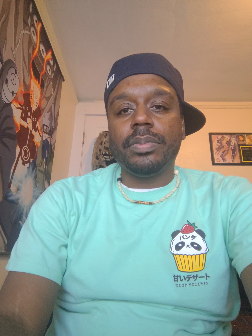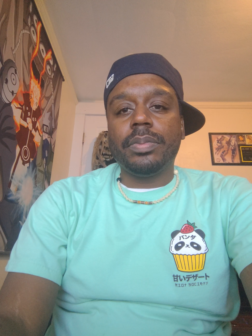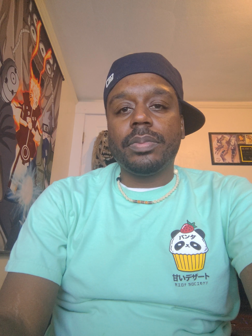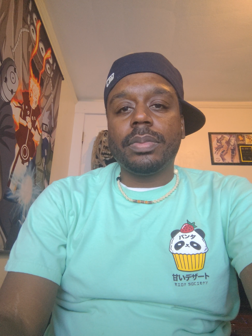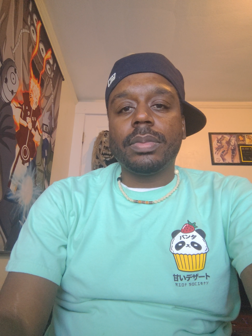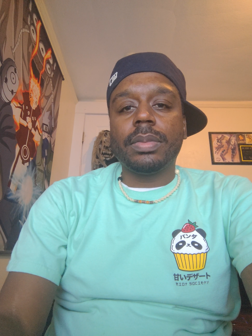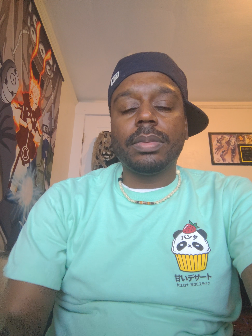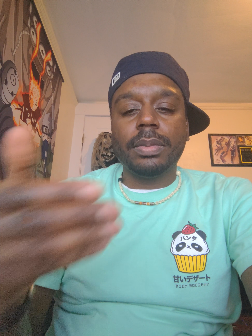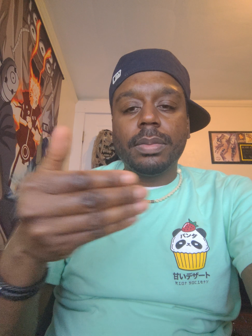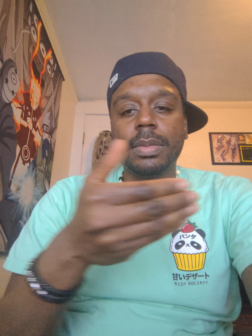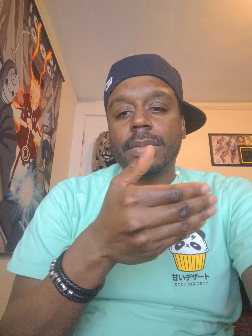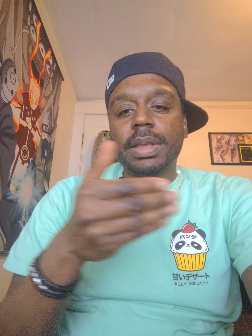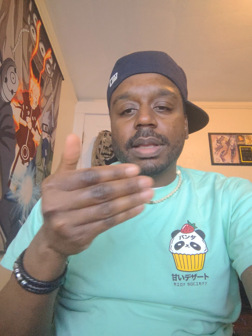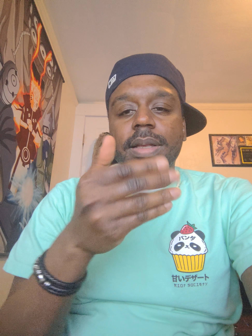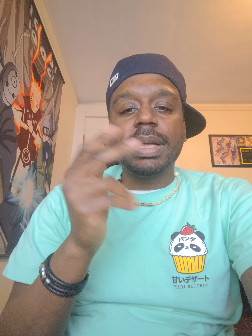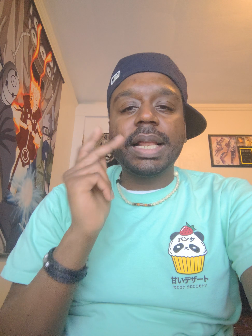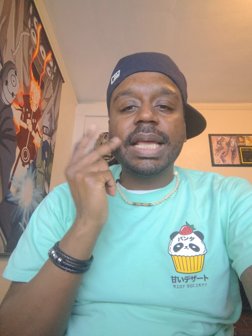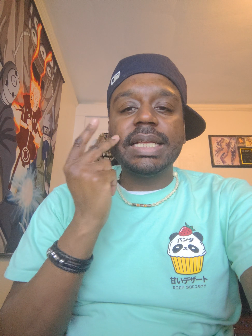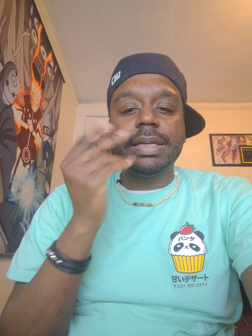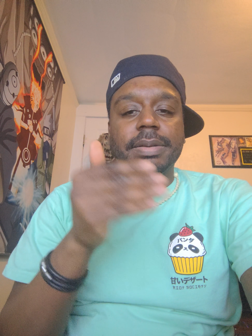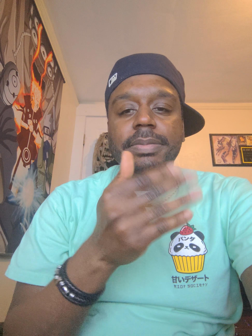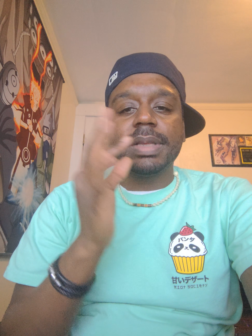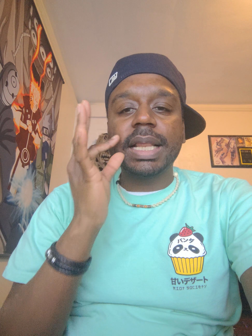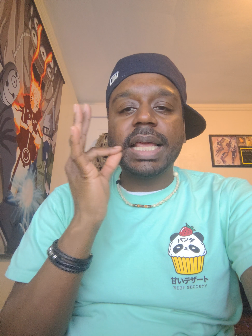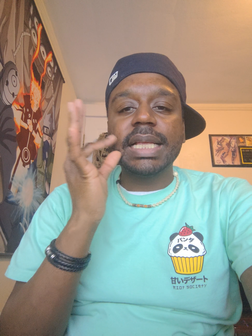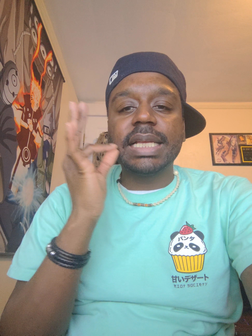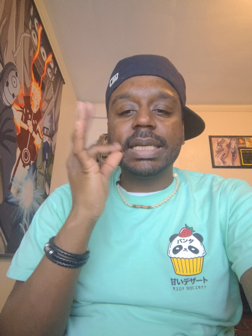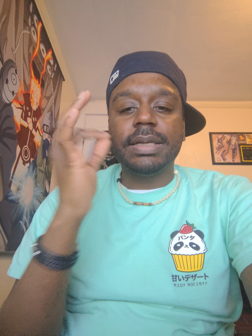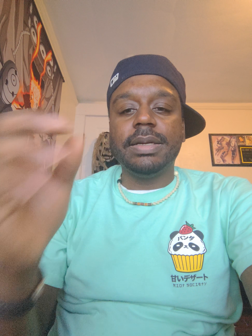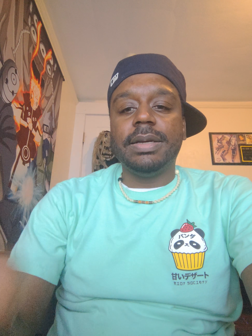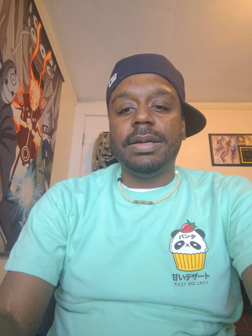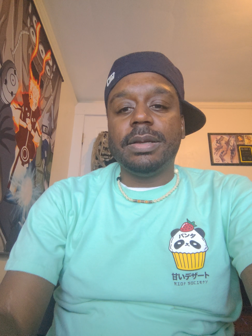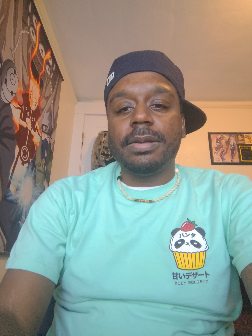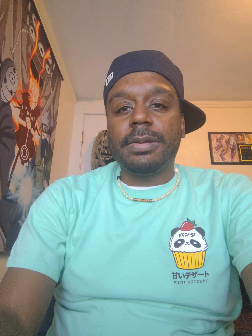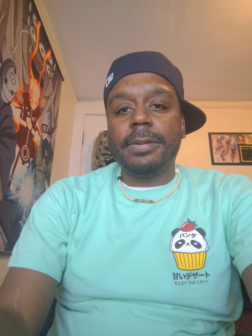kitty